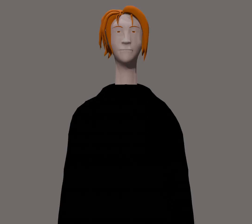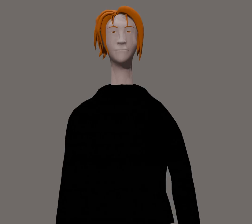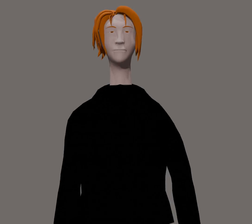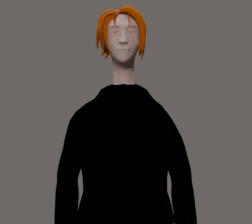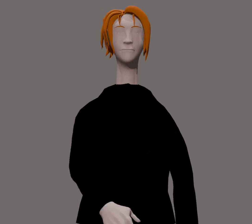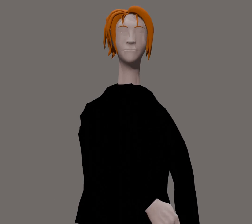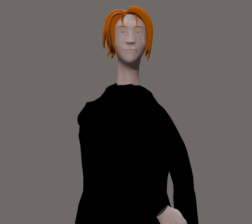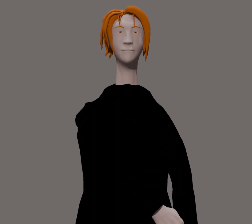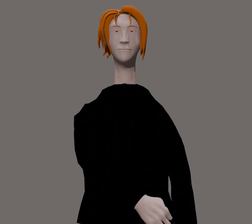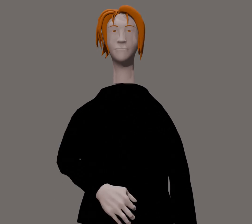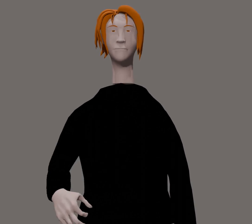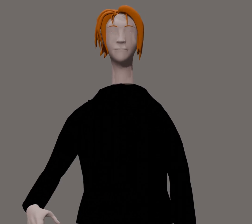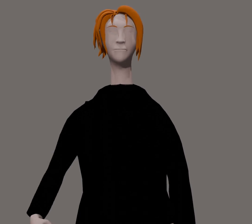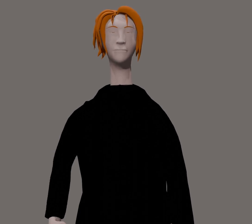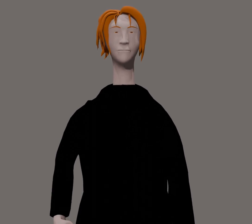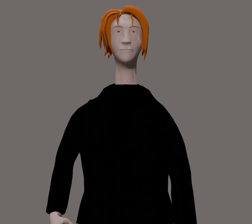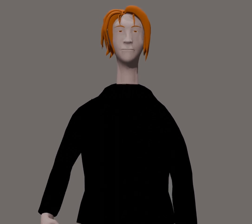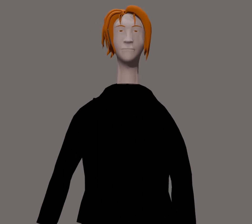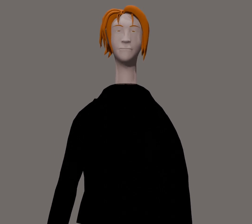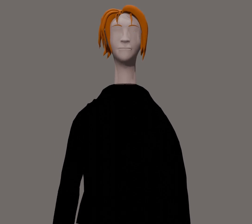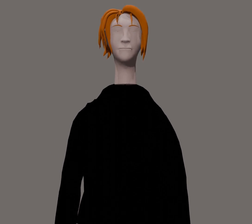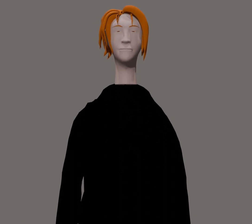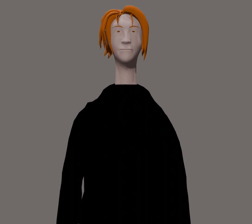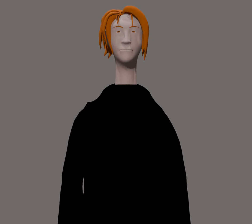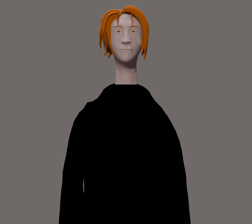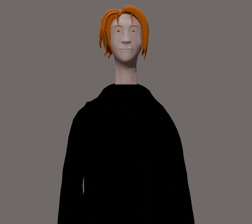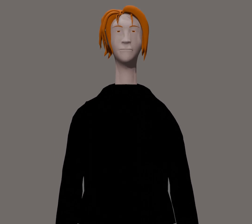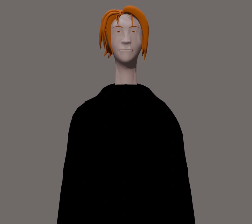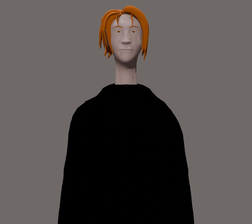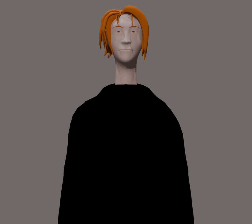Buckle Up